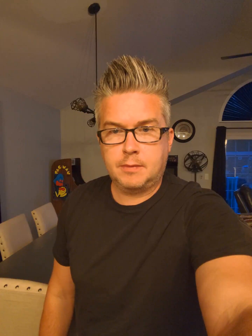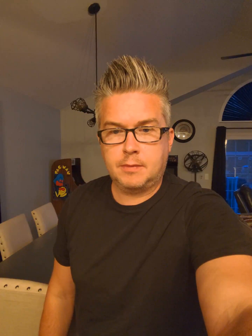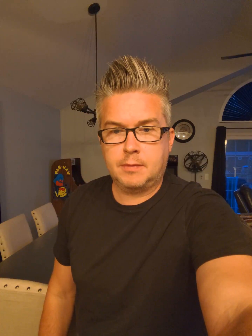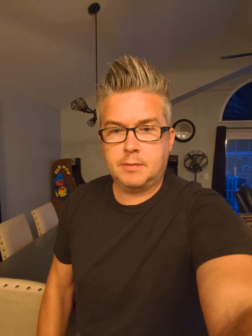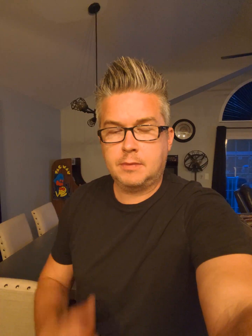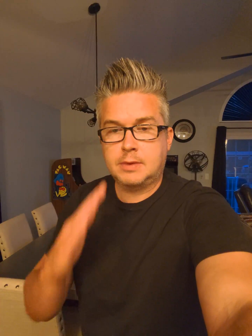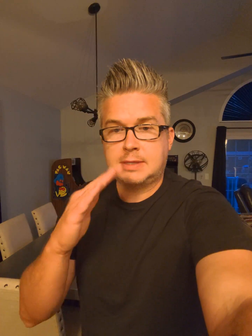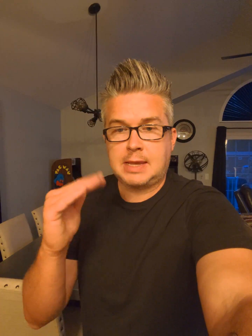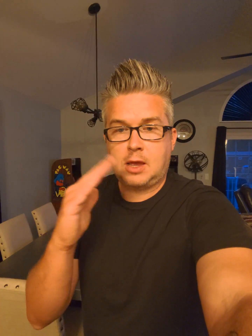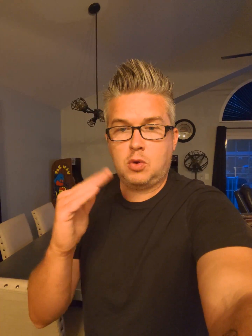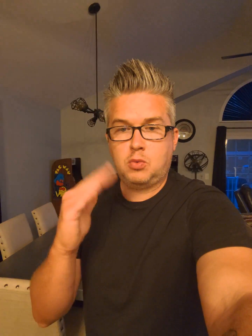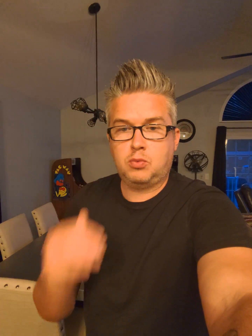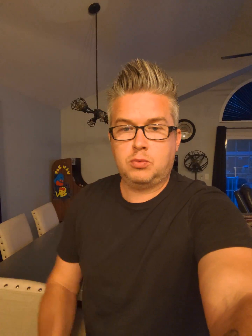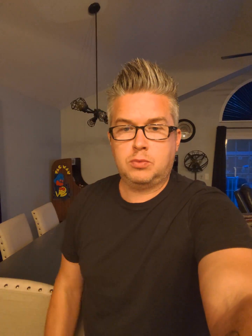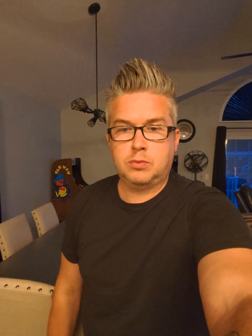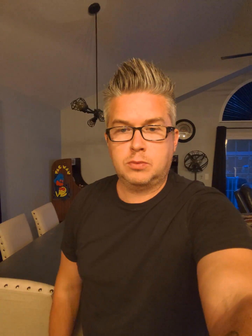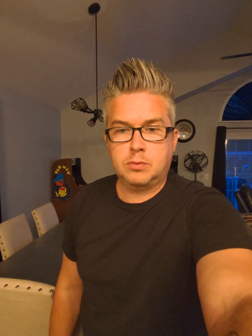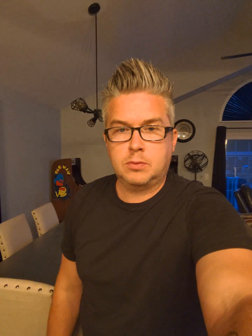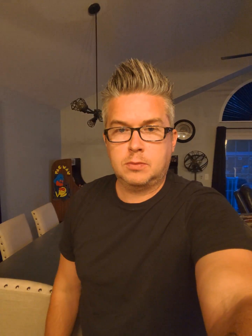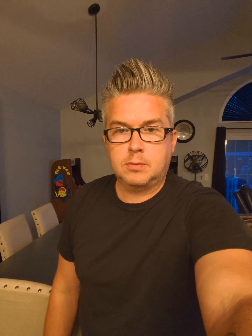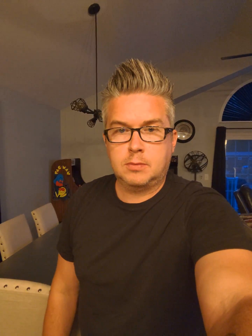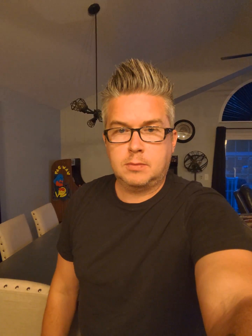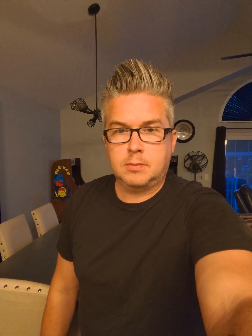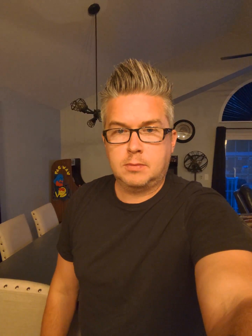downtown